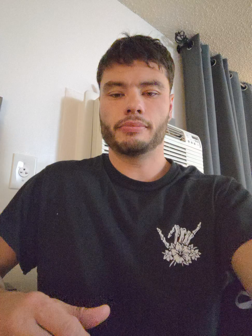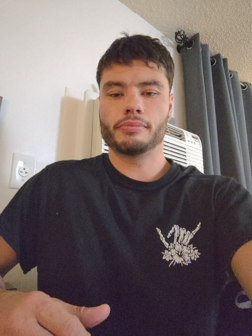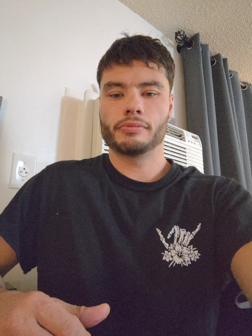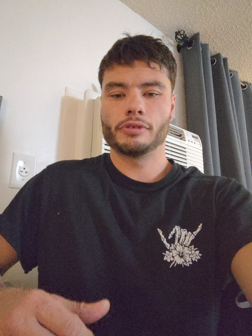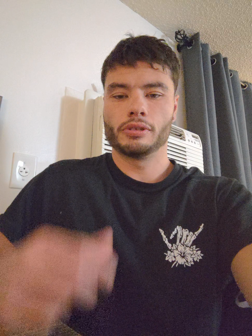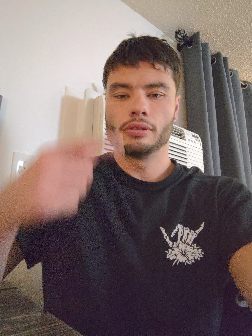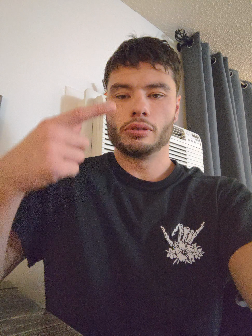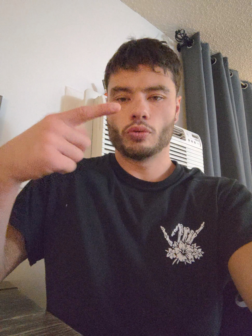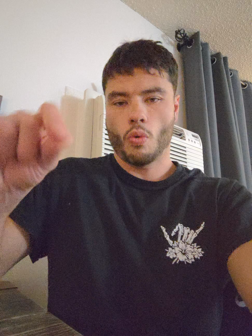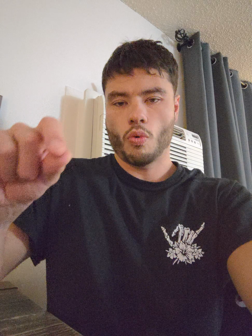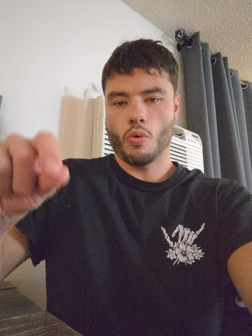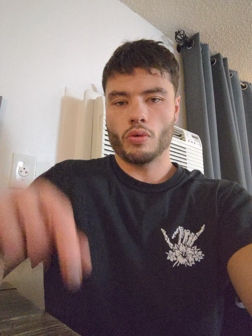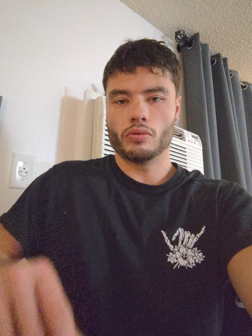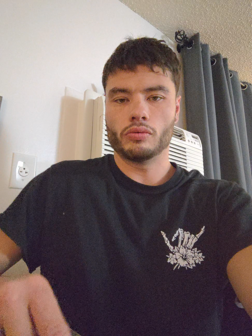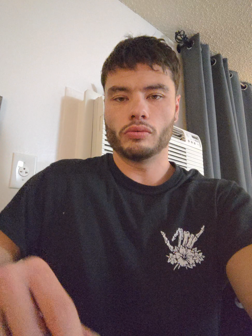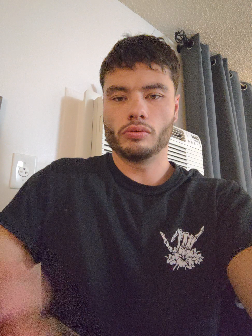go